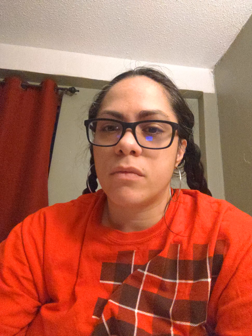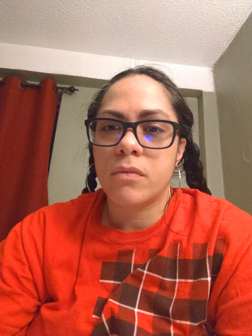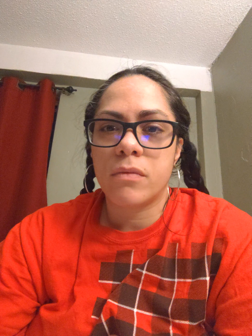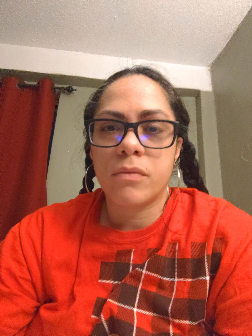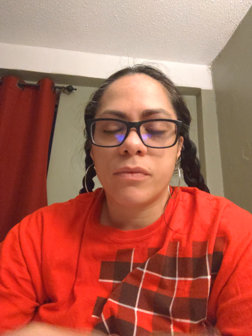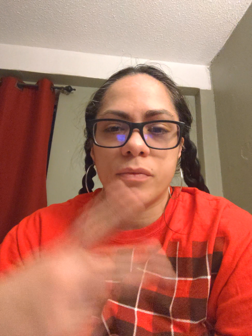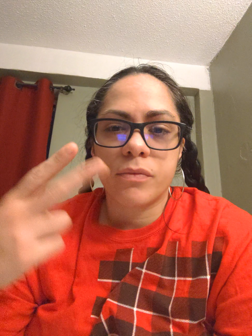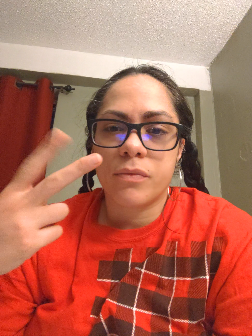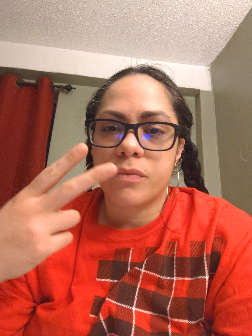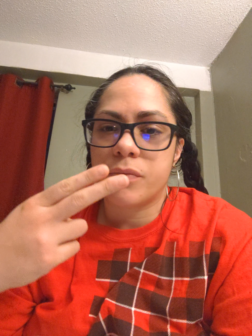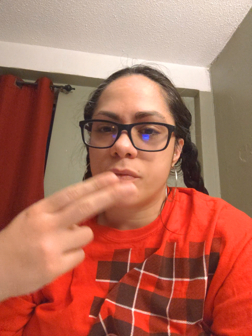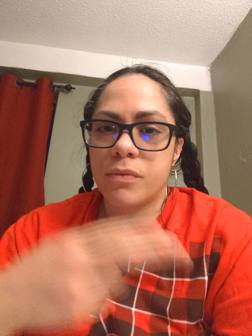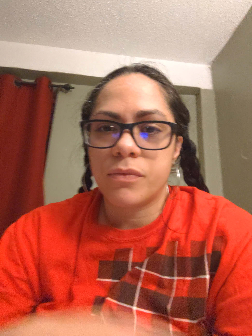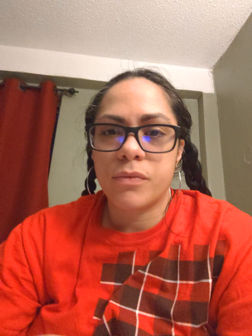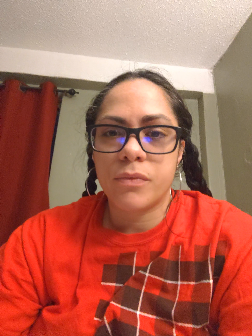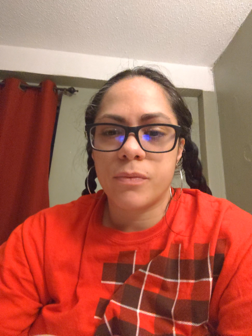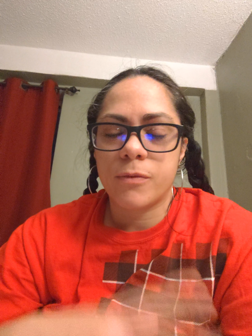scissors